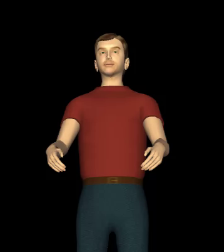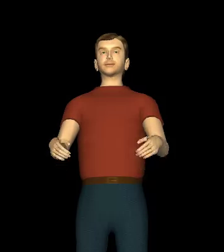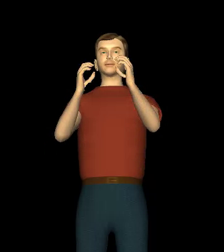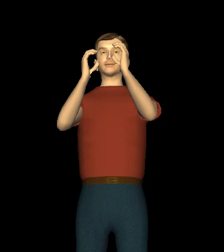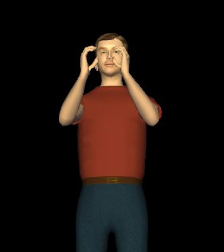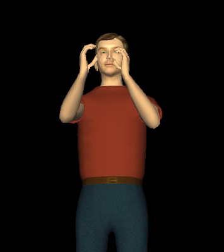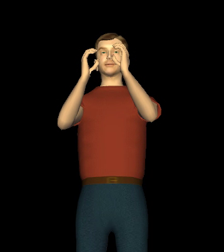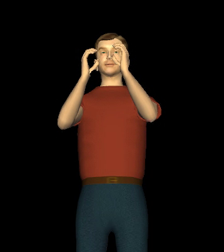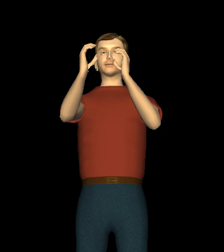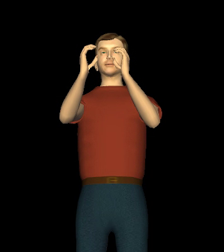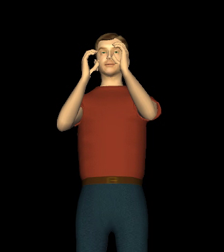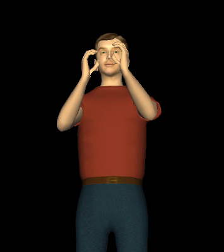تواصل